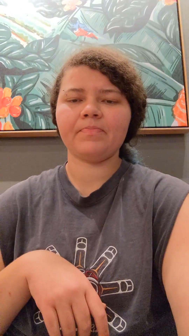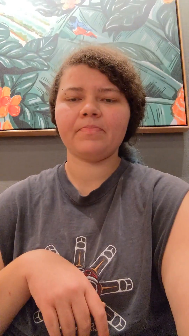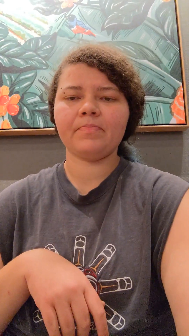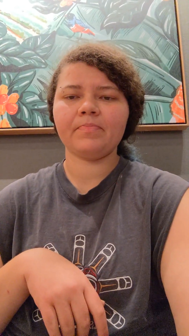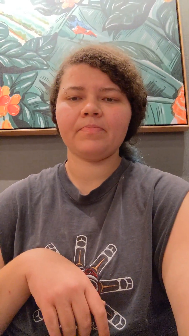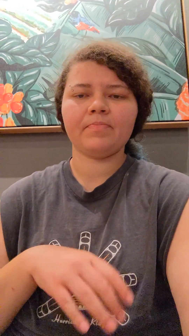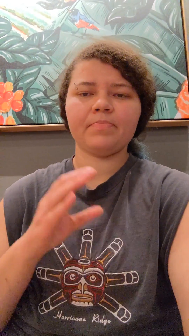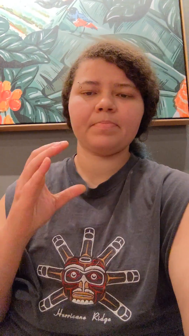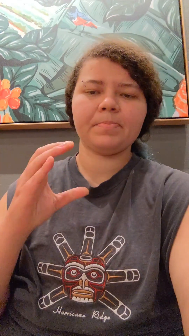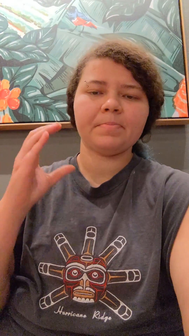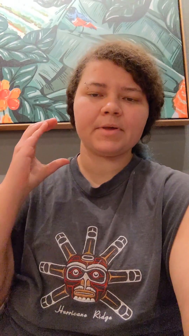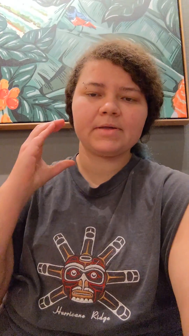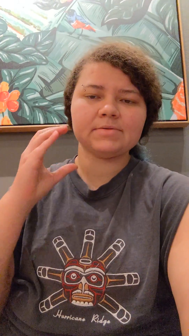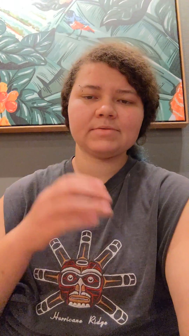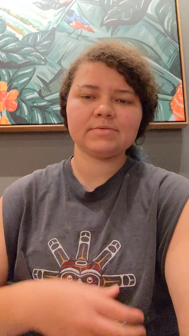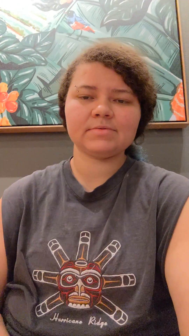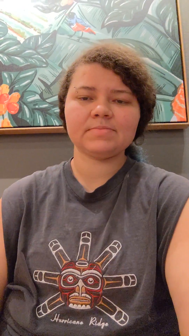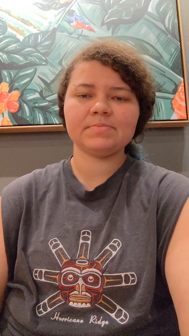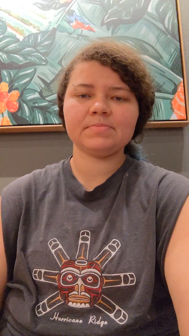bus